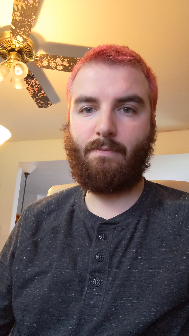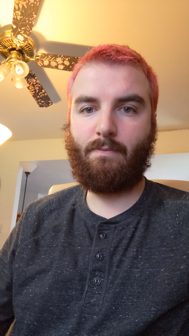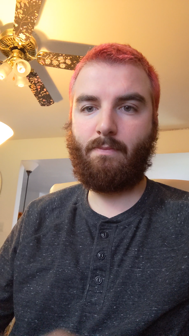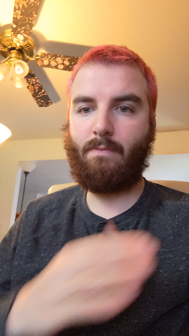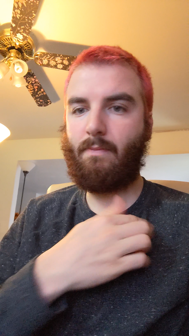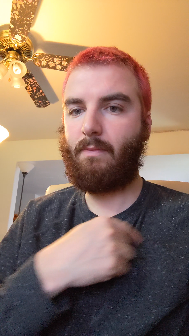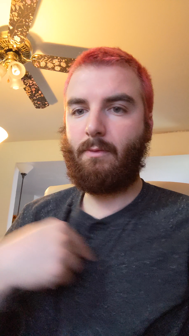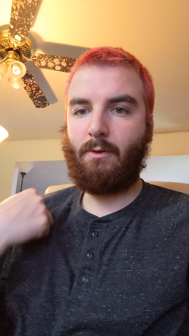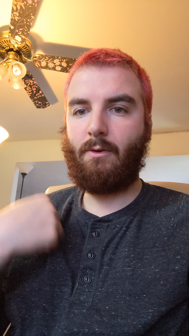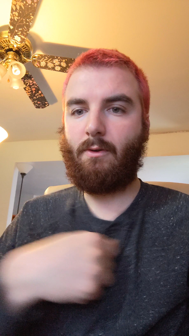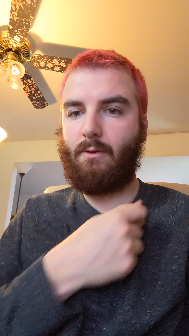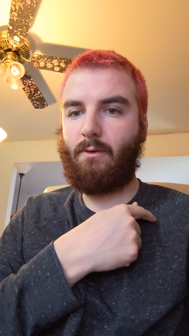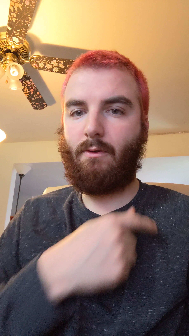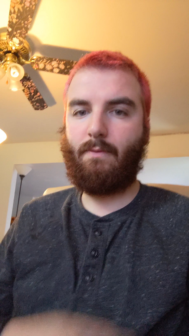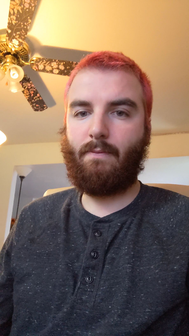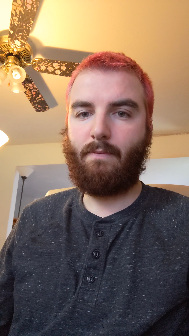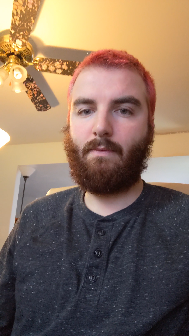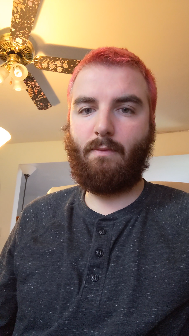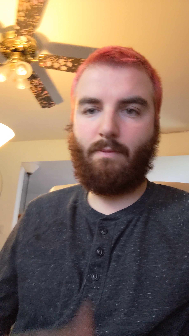bib